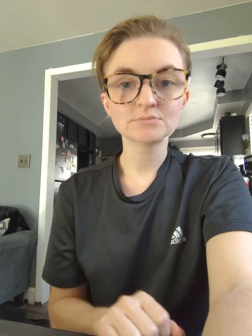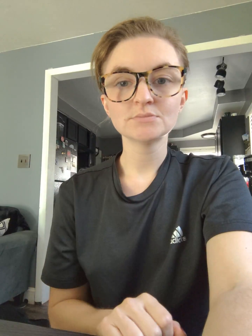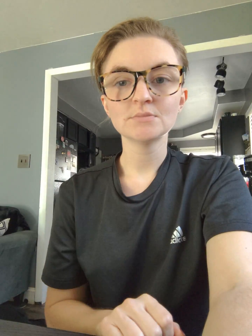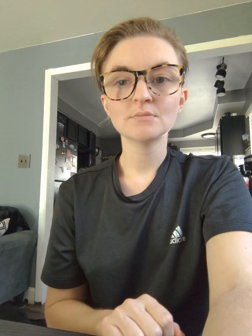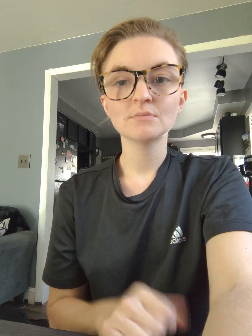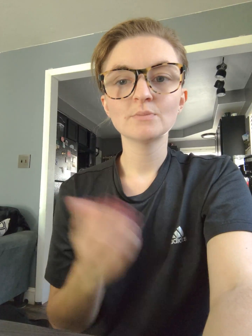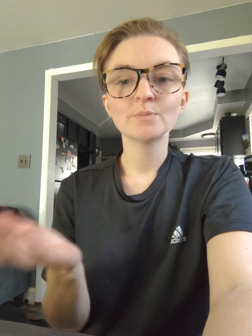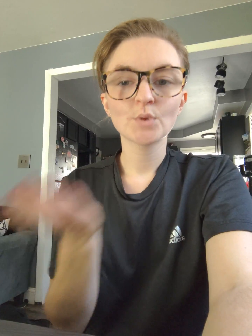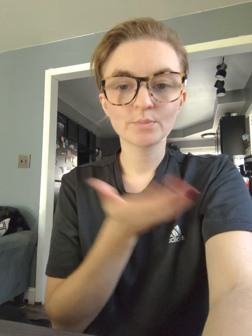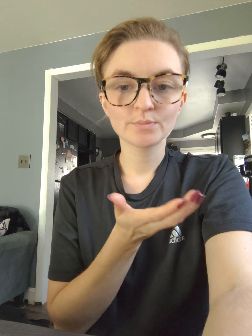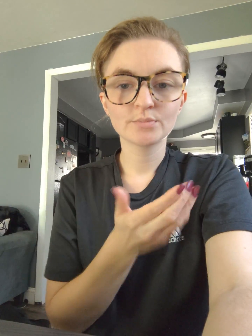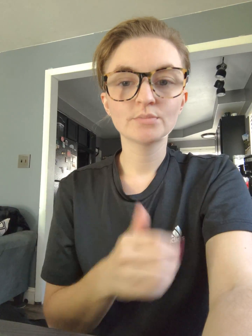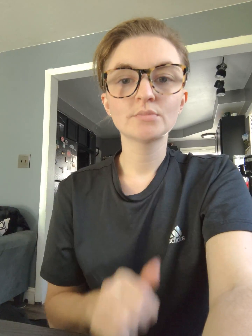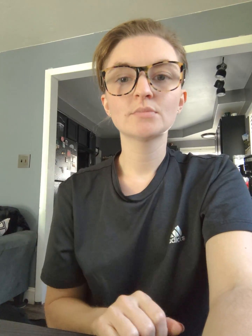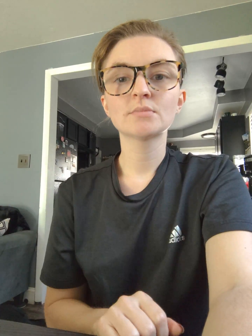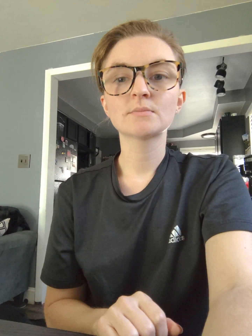carry